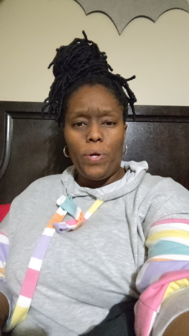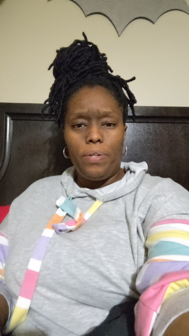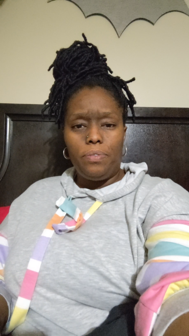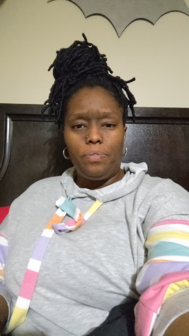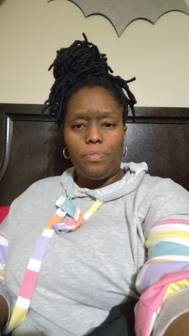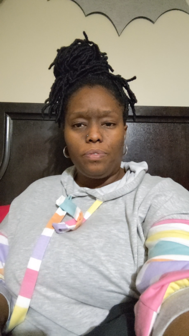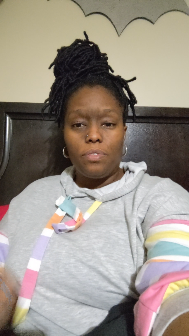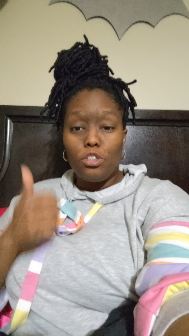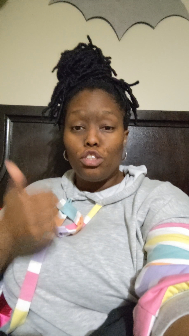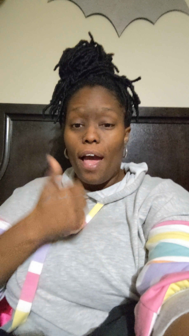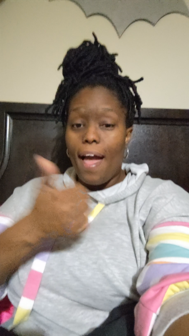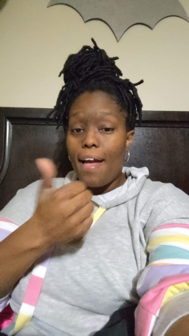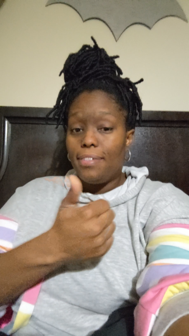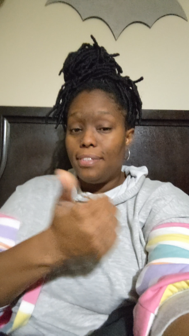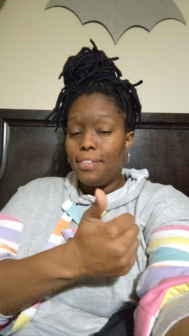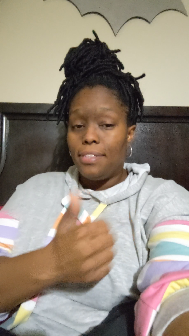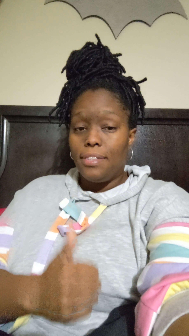chase